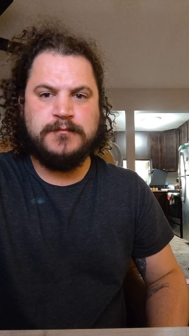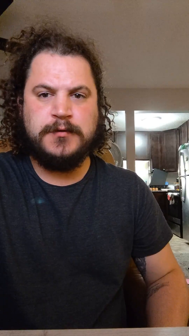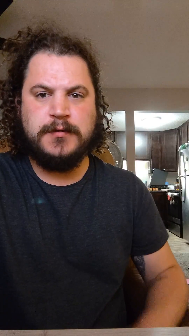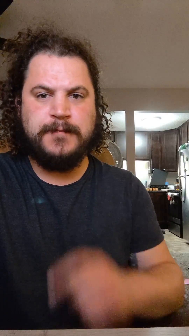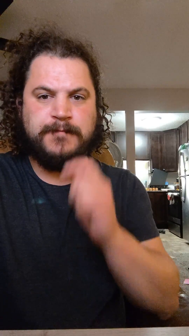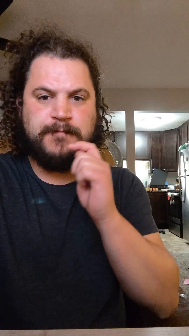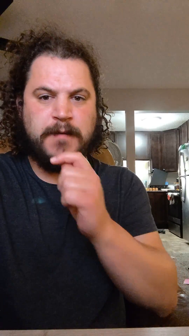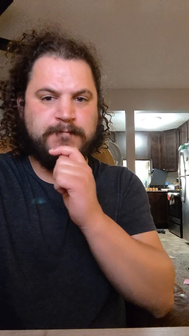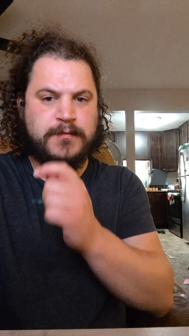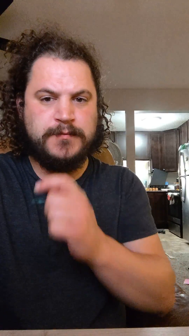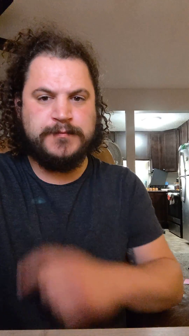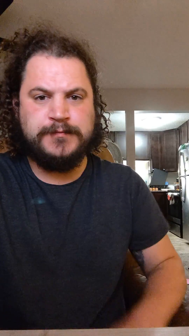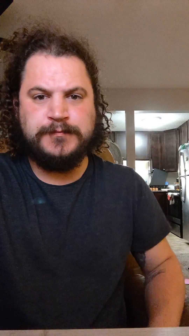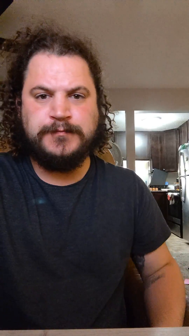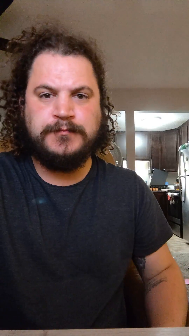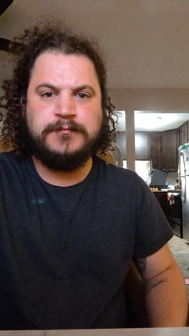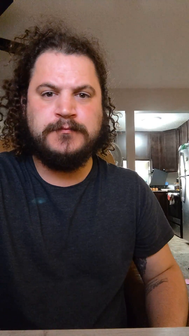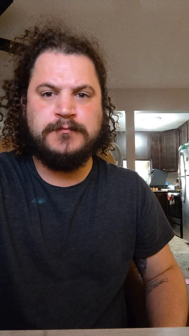popsicle